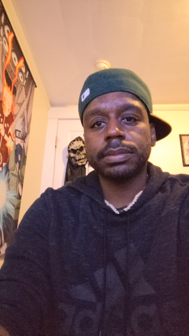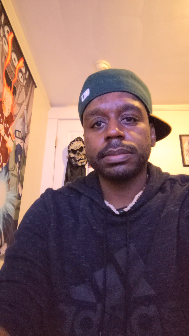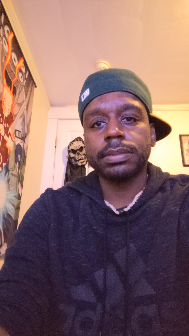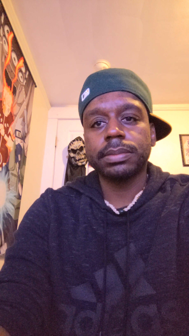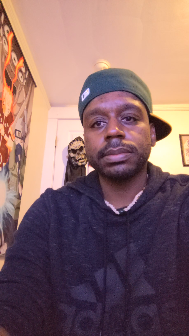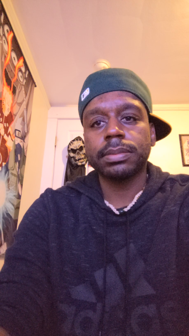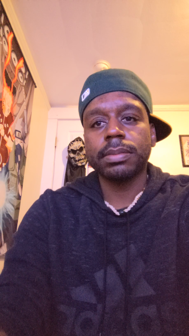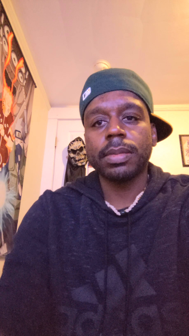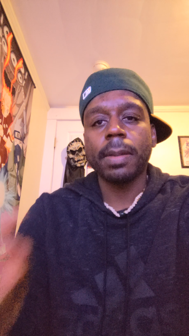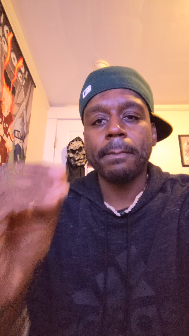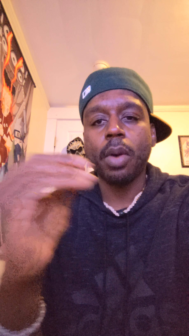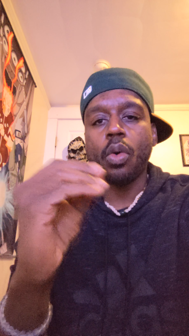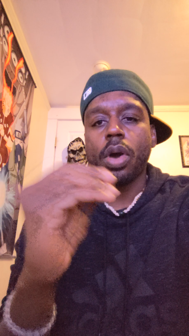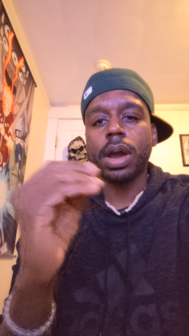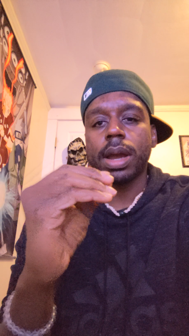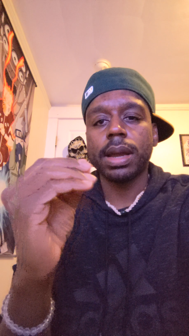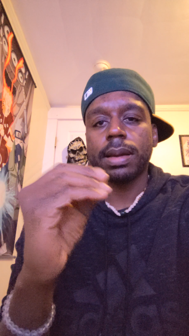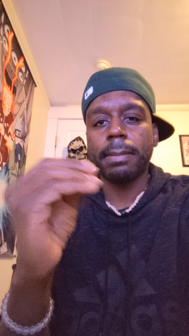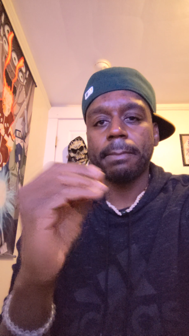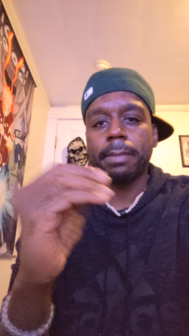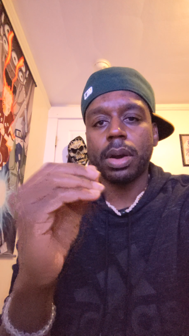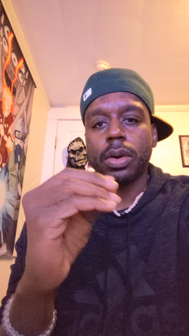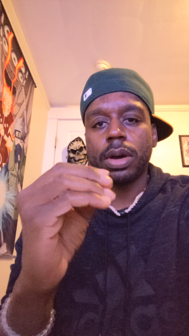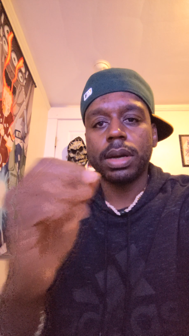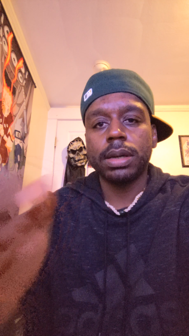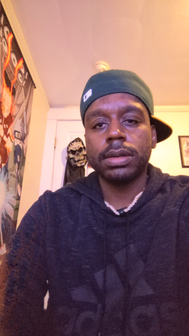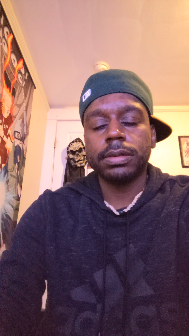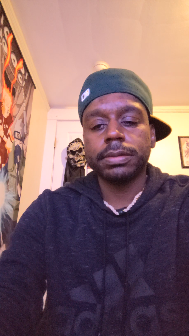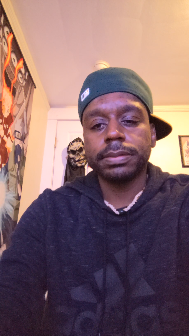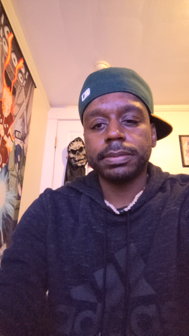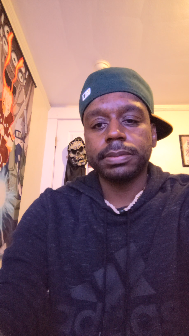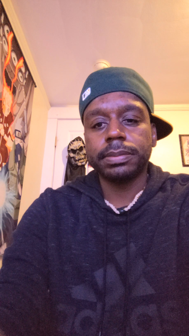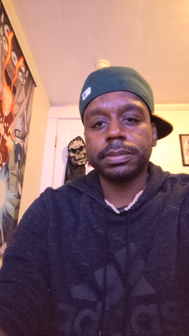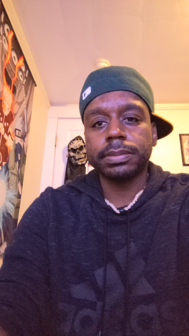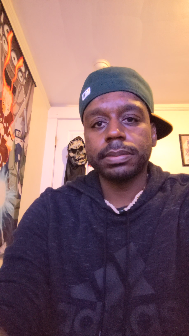more